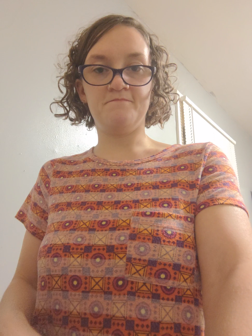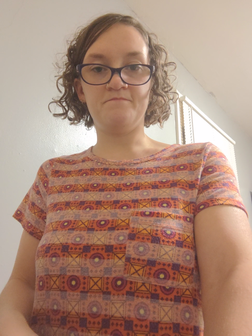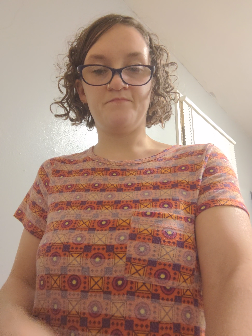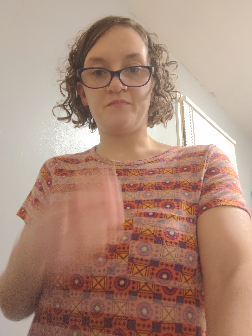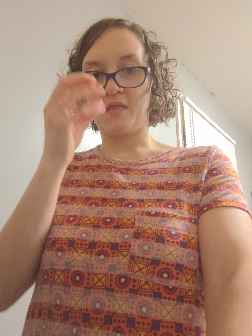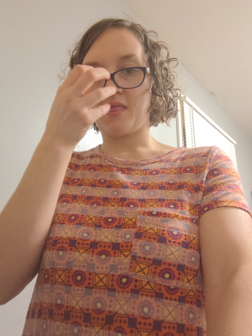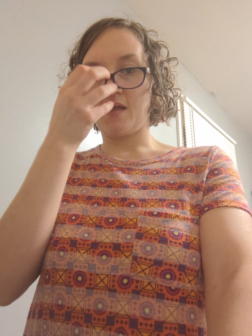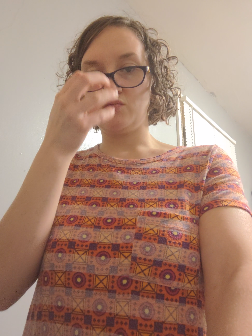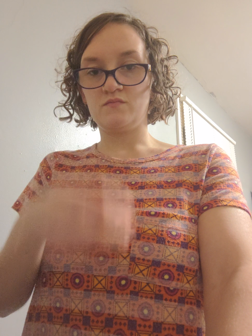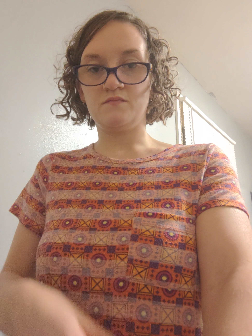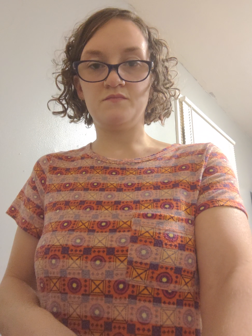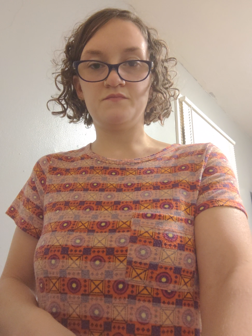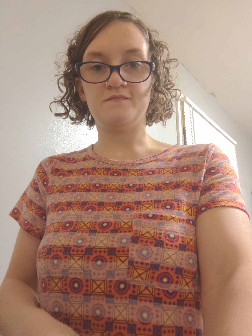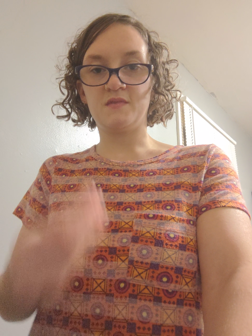clown